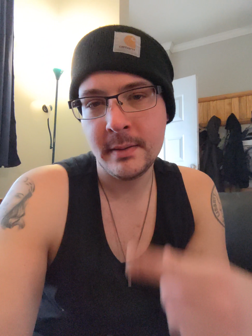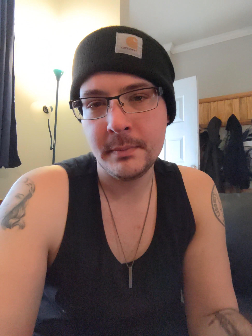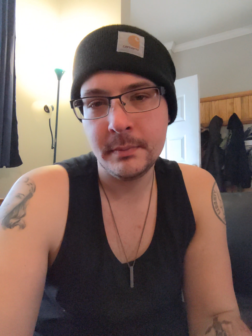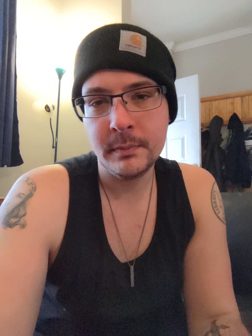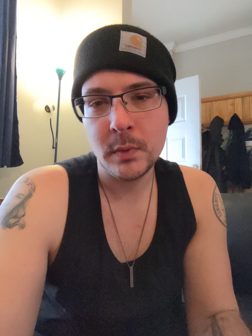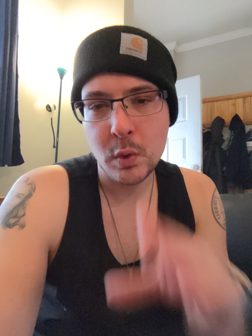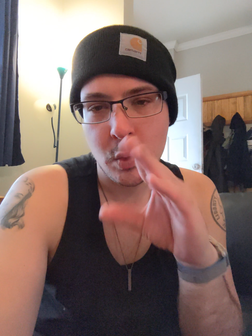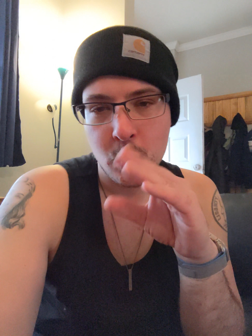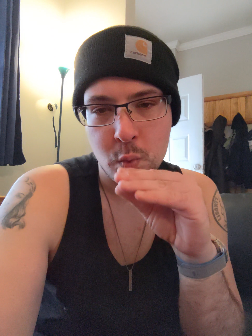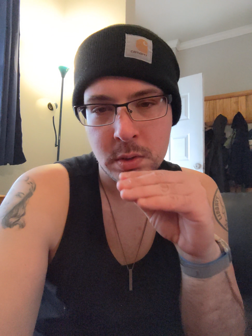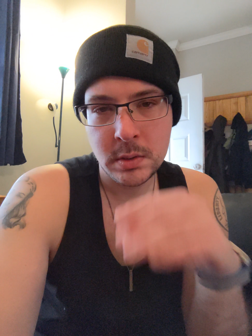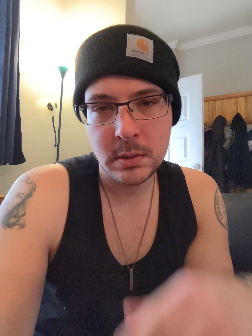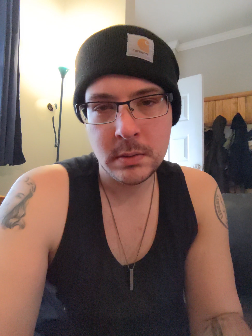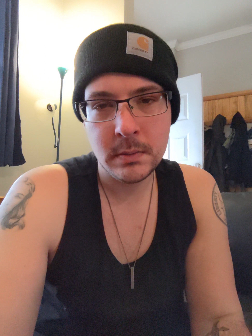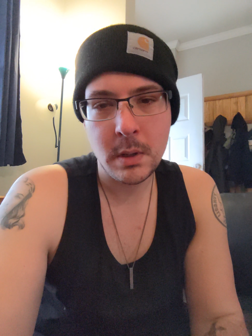goose